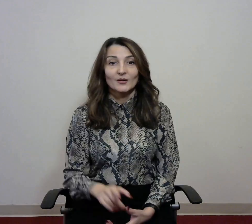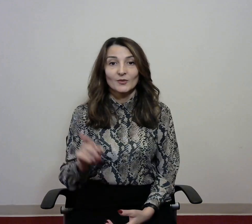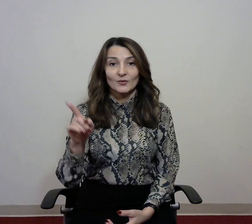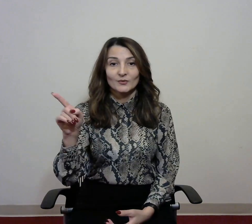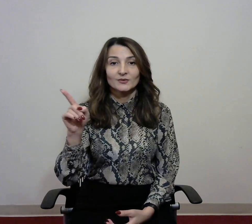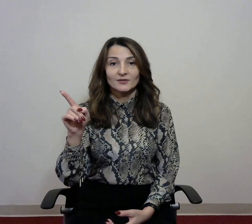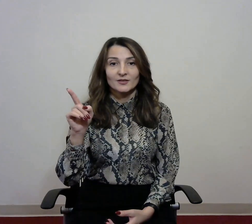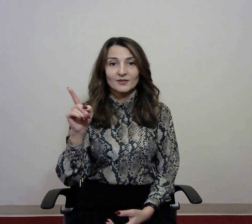onun